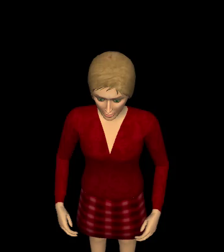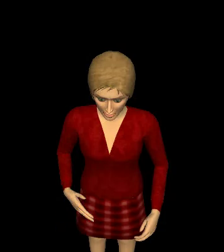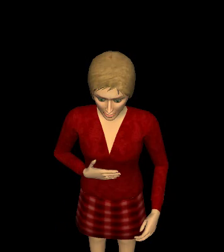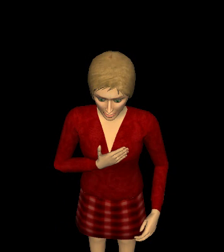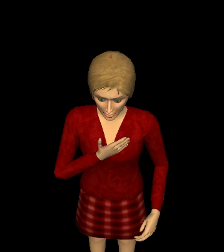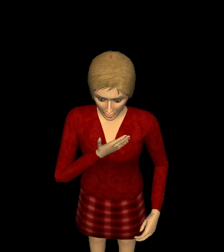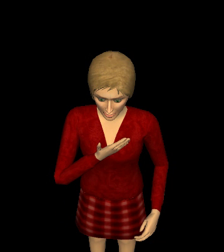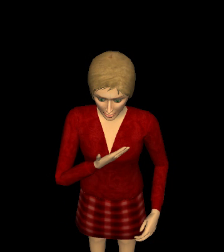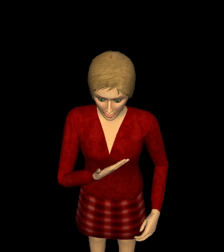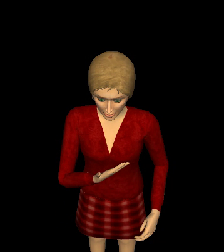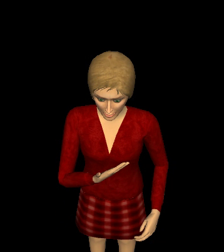يحب